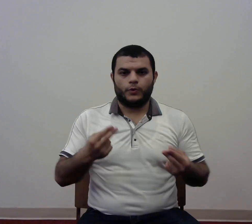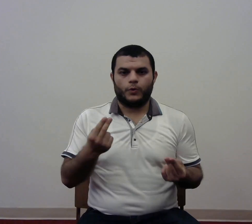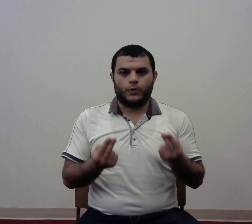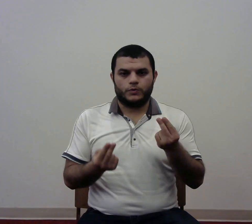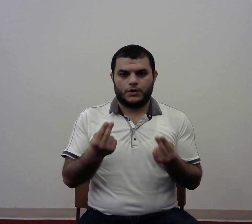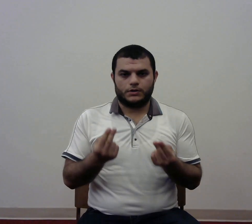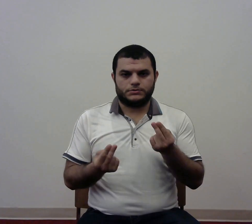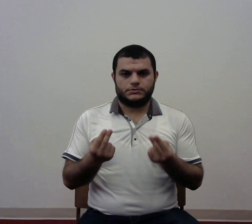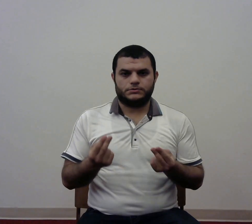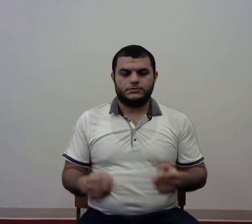oynamaq